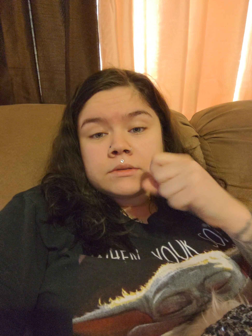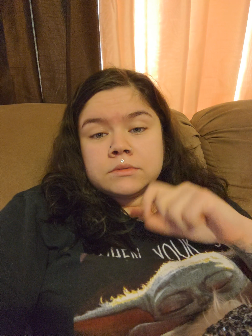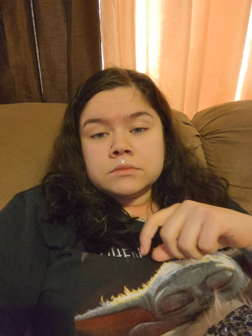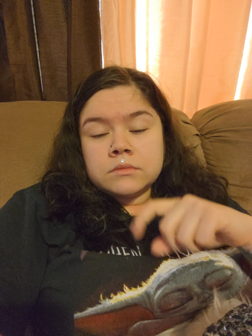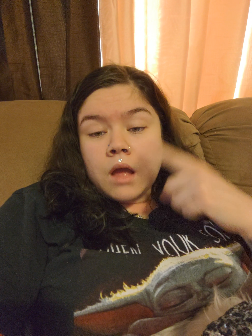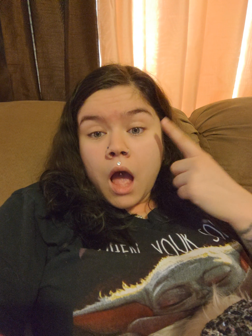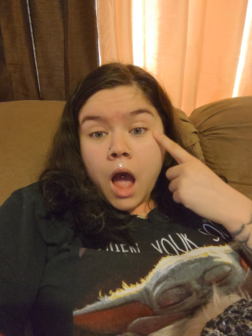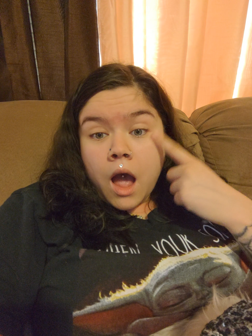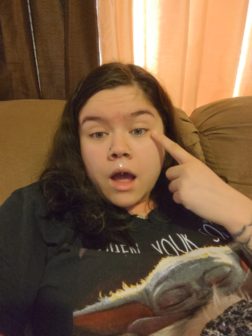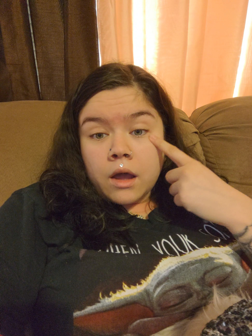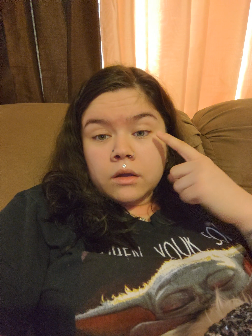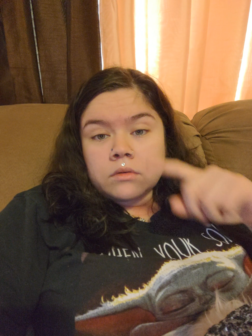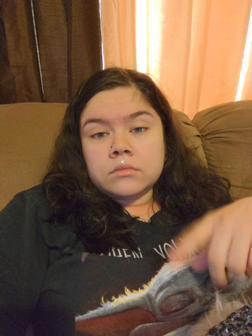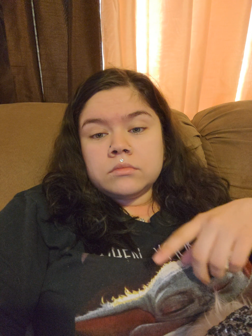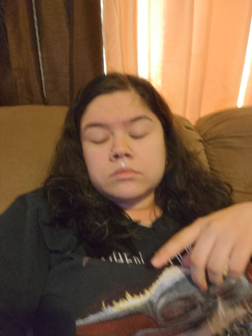eye